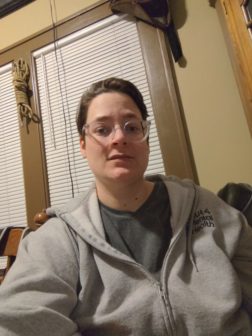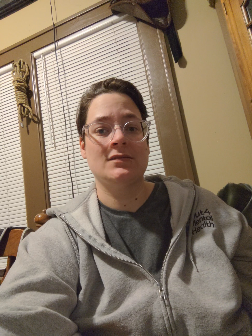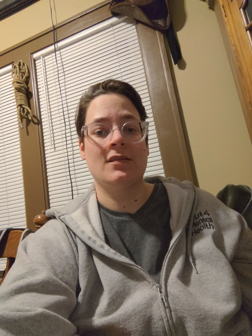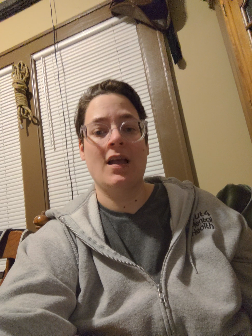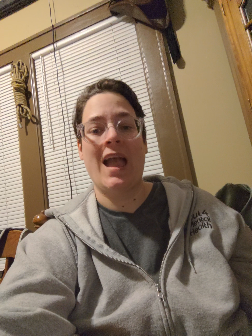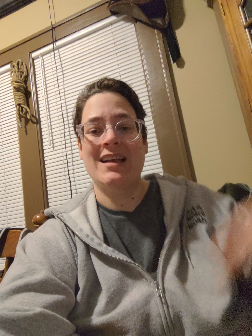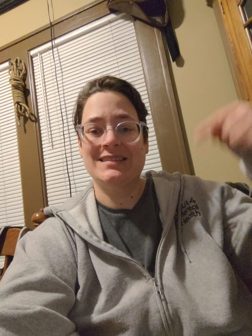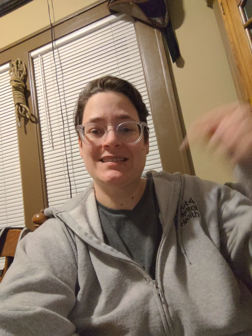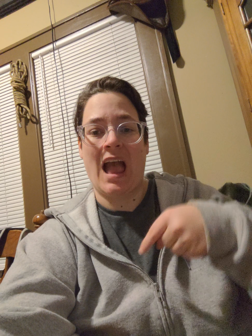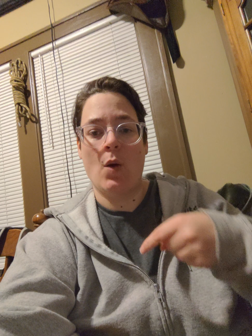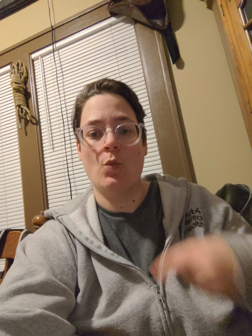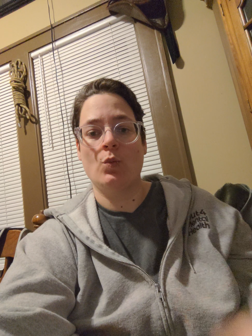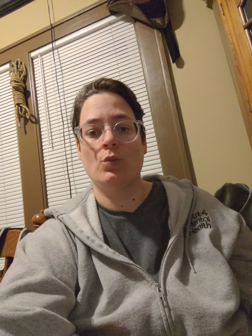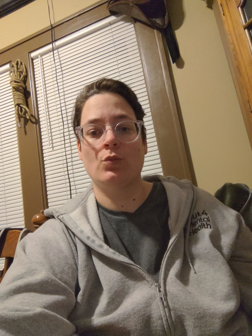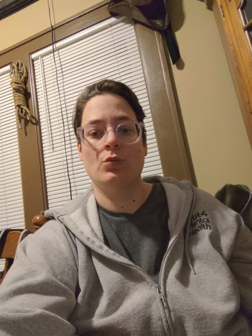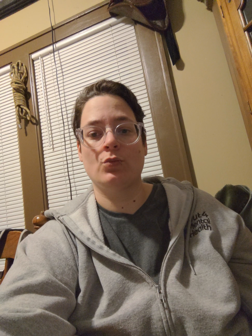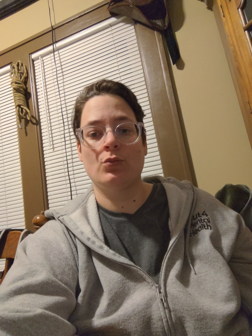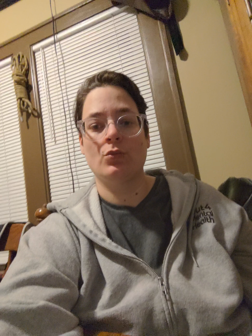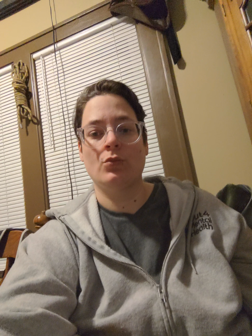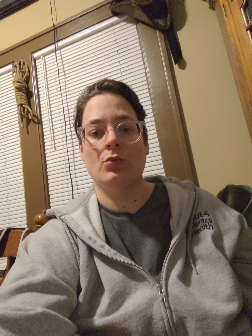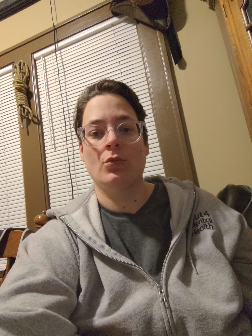down